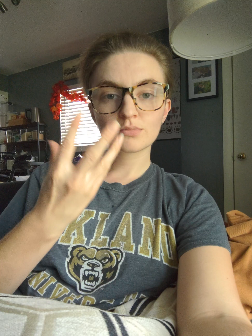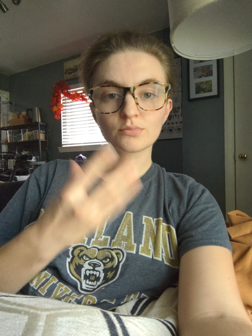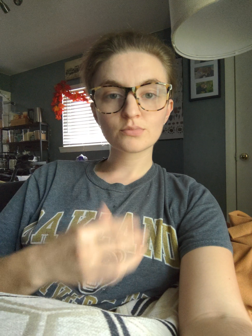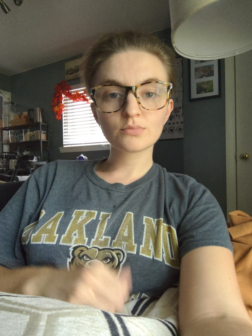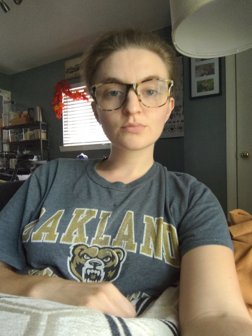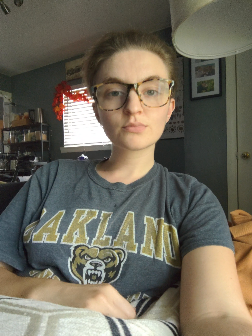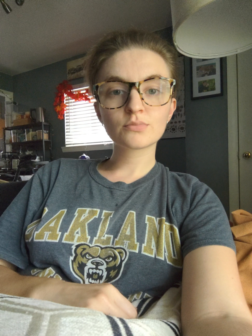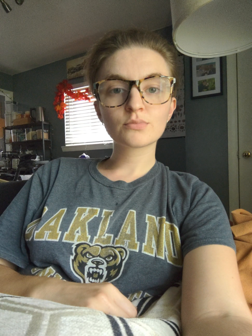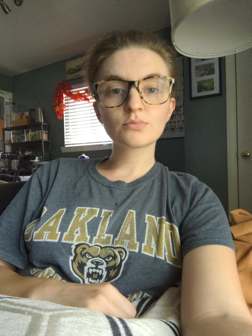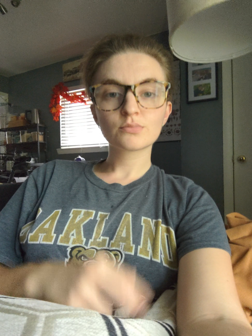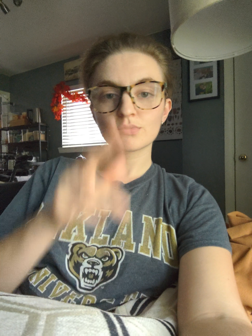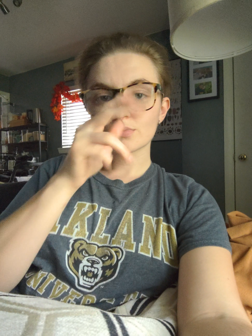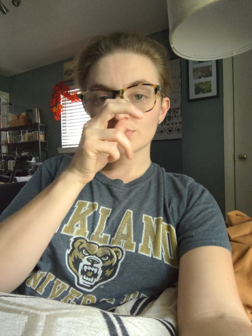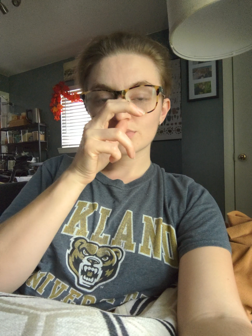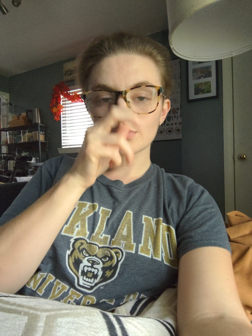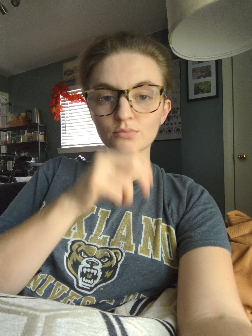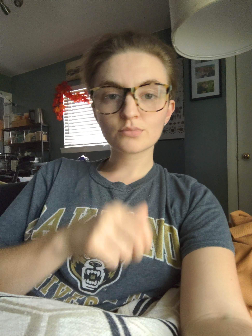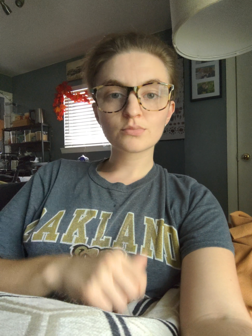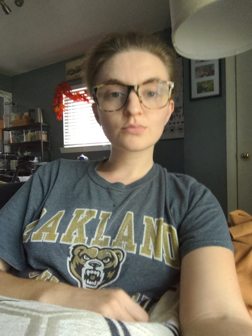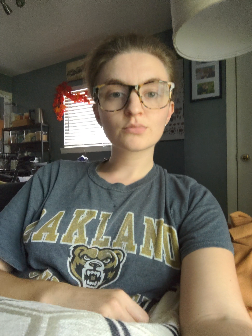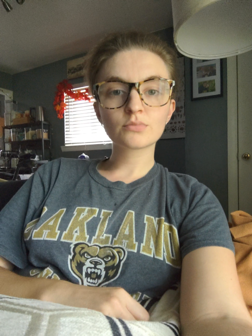ant